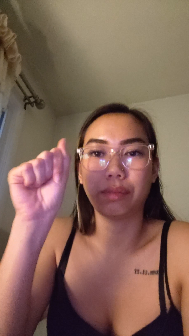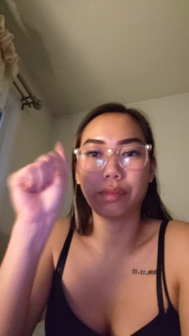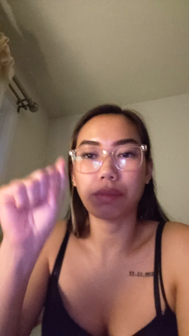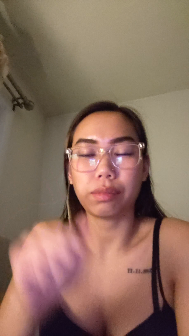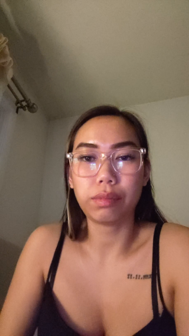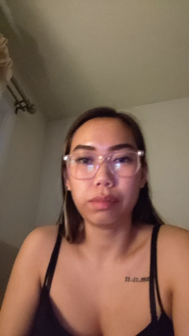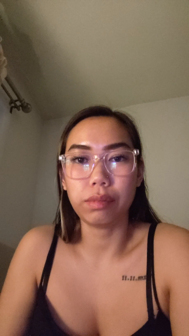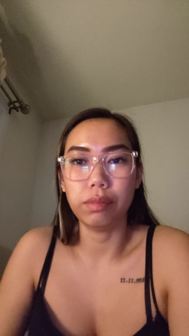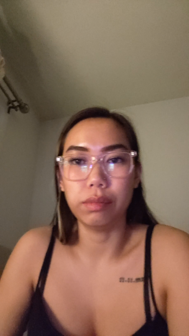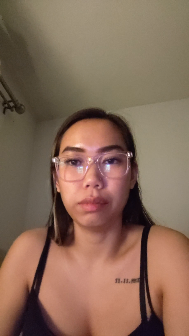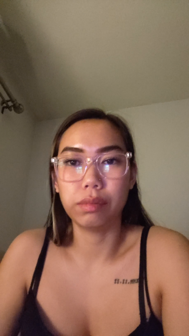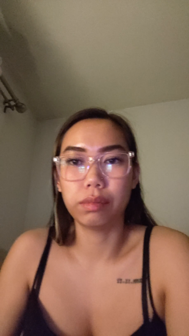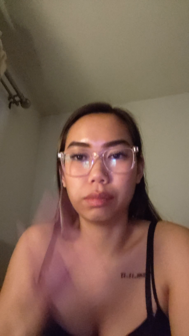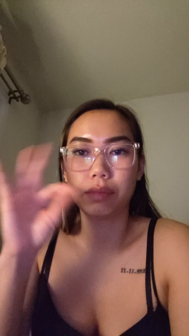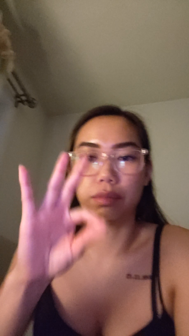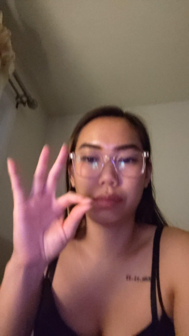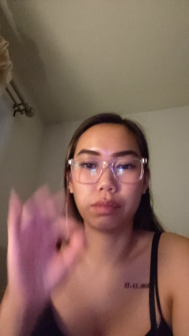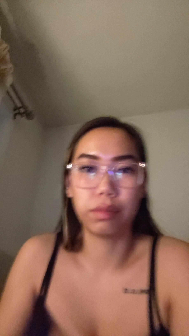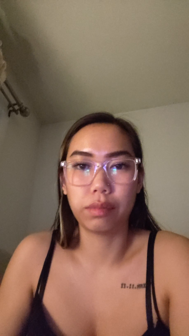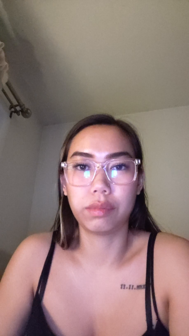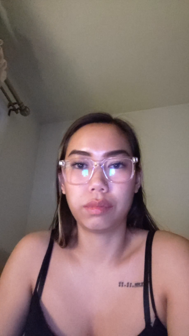fit